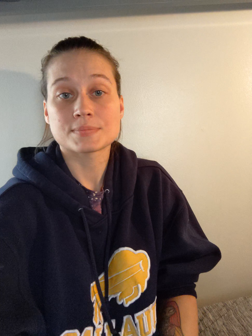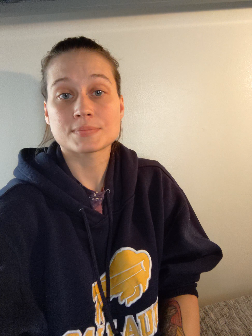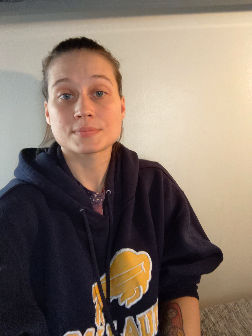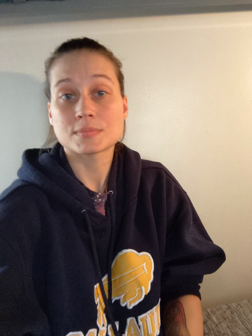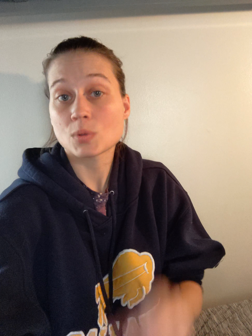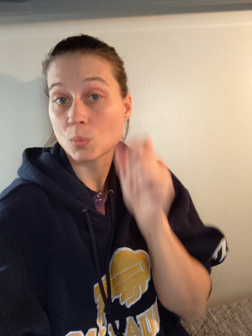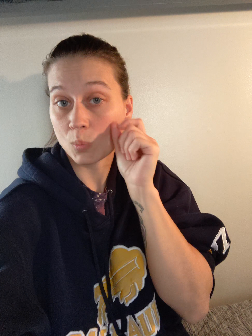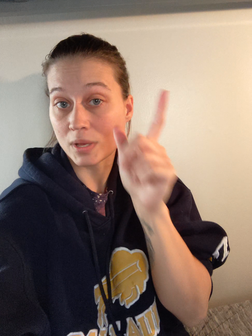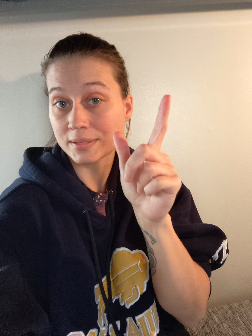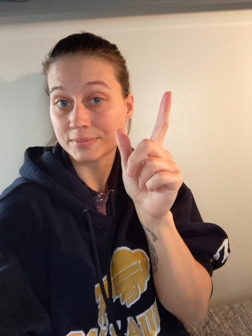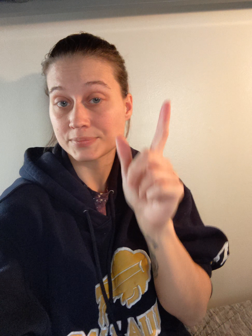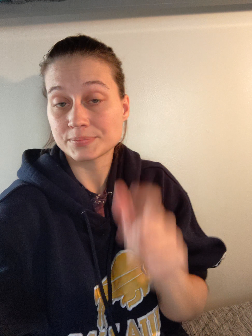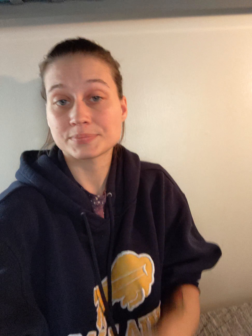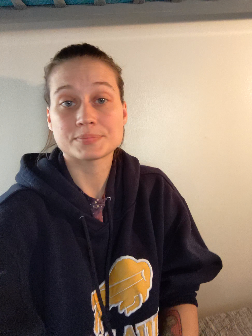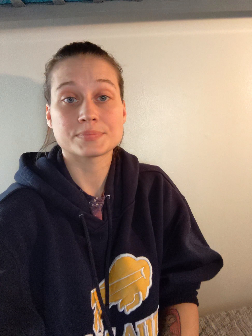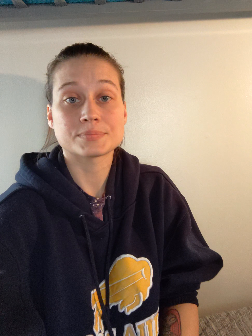wake